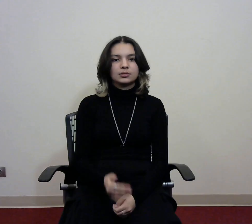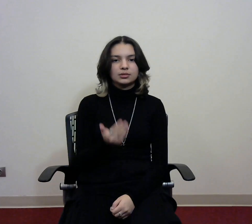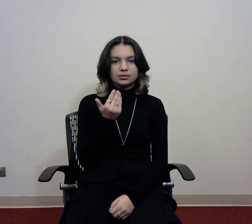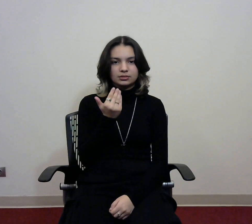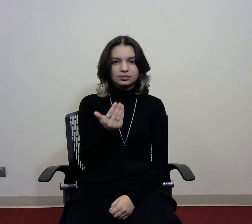siz